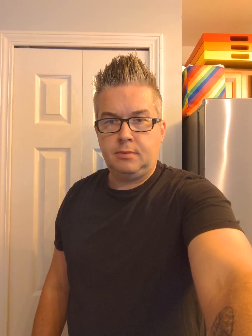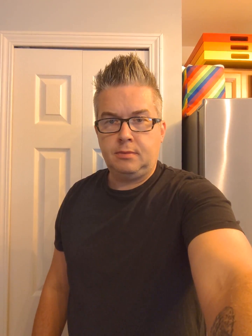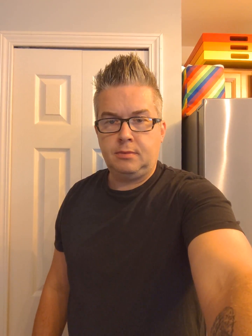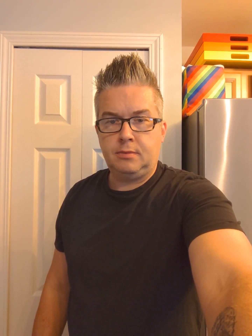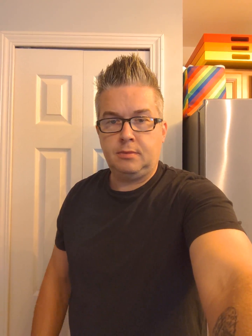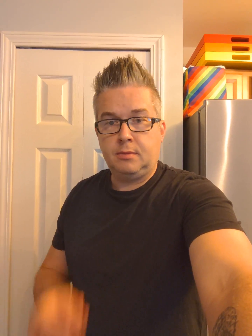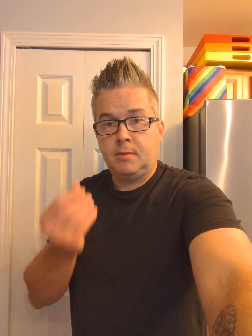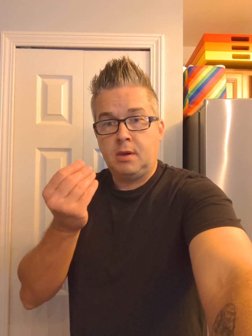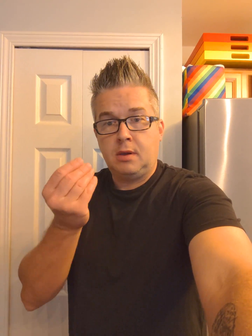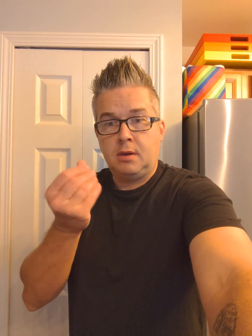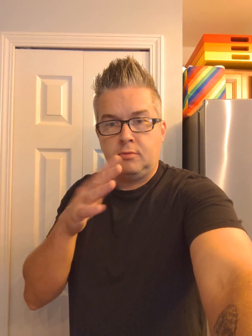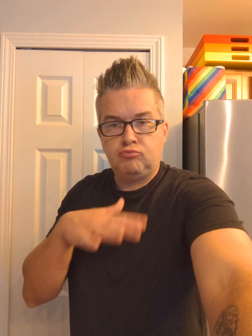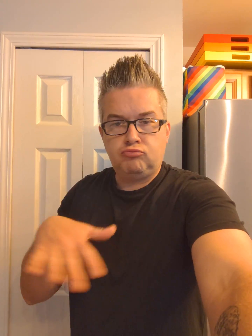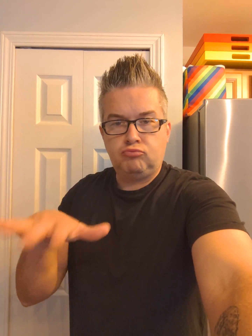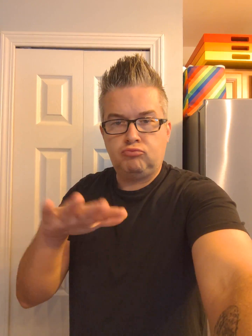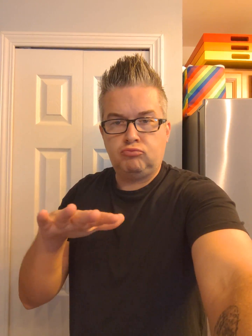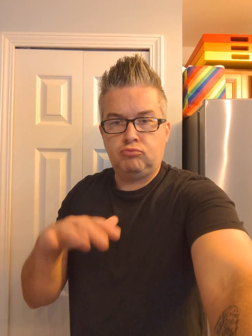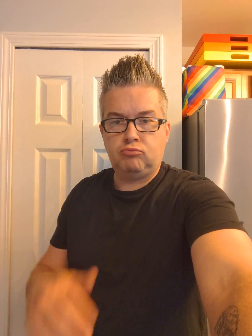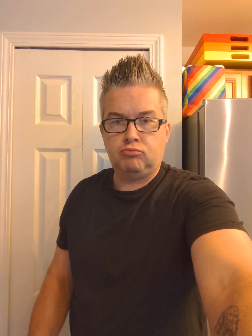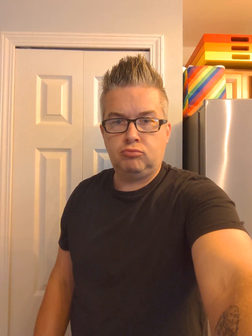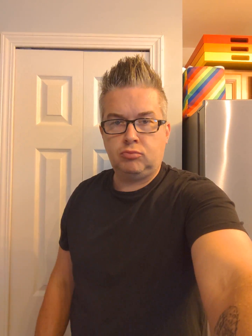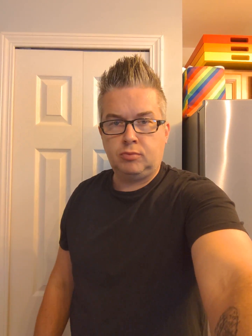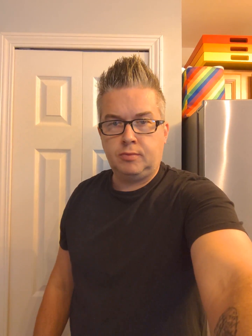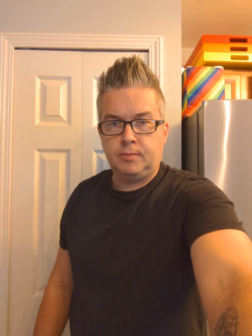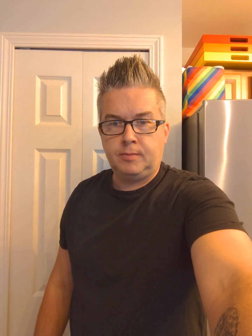garden